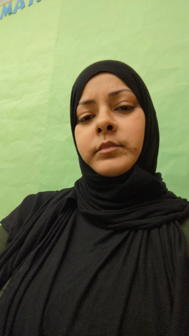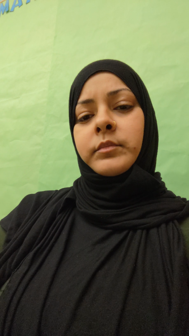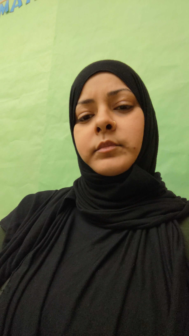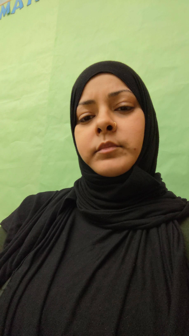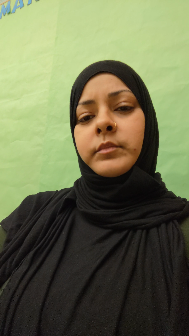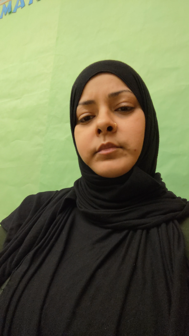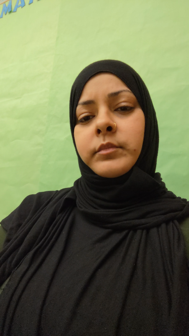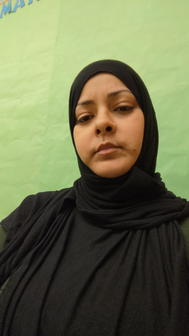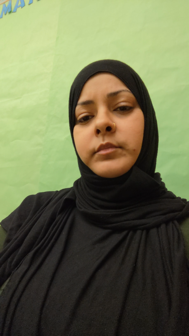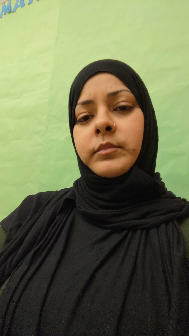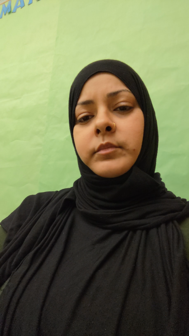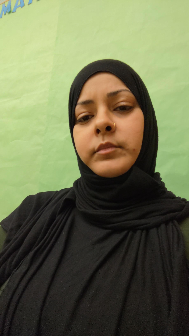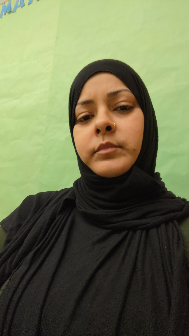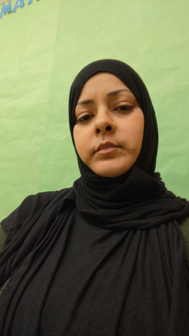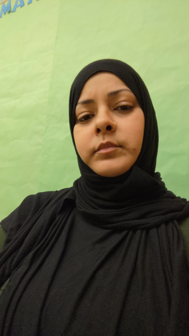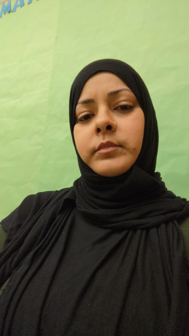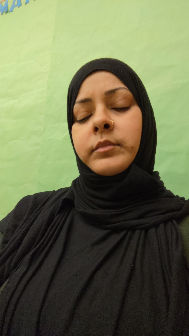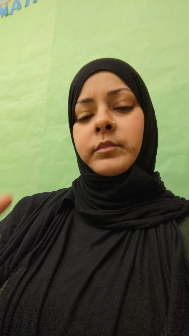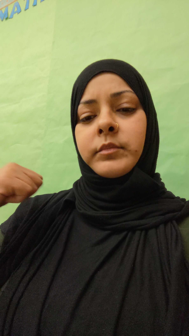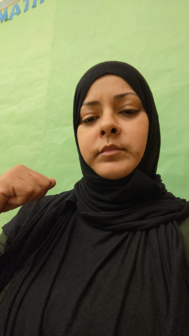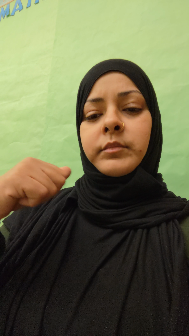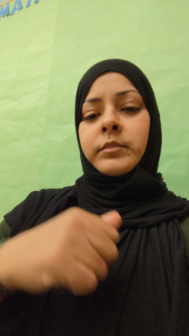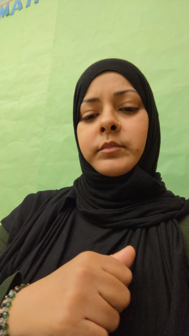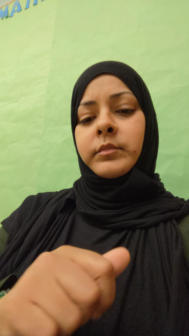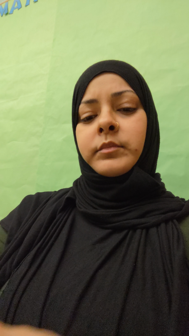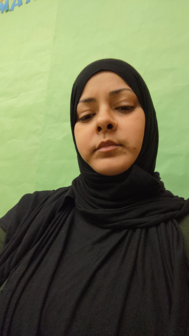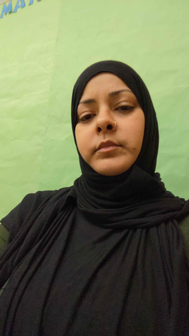coats